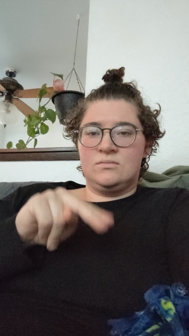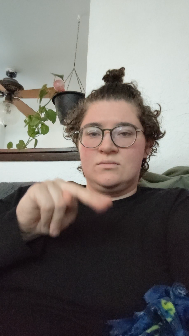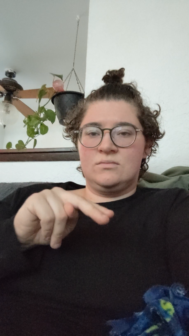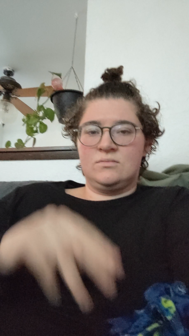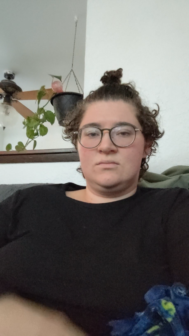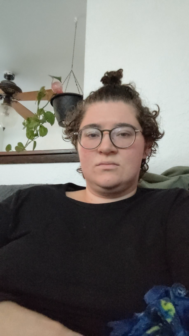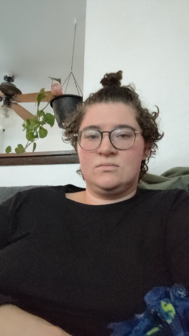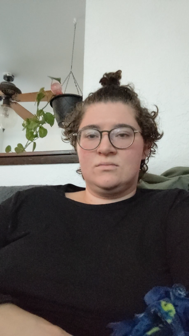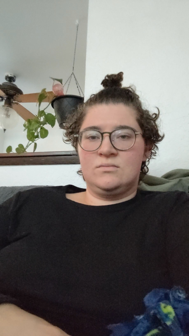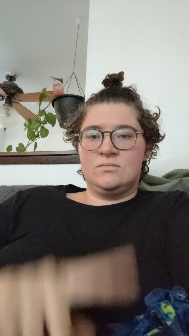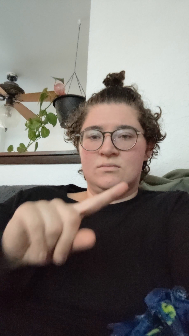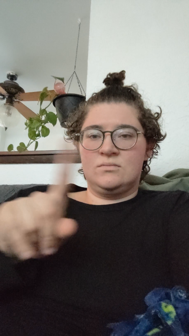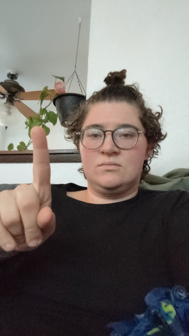but